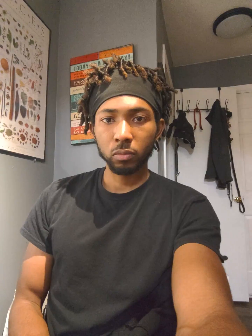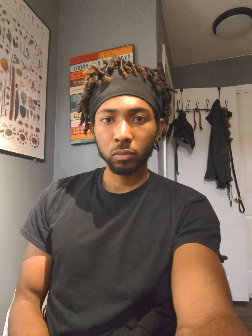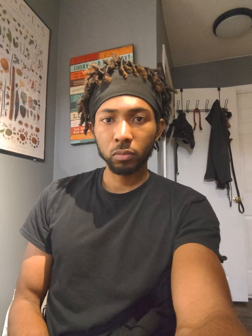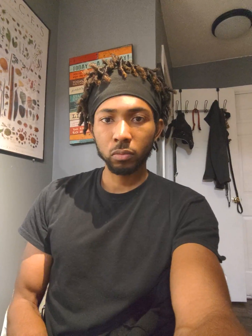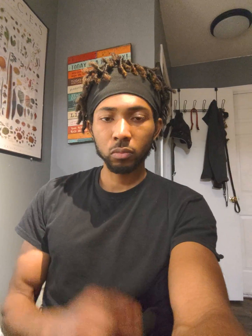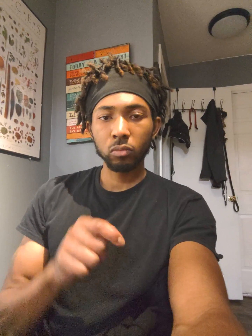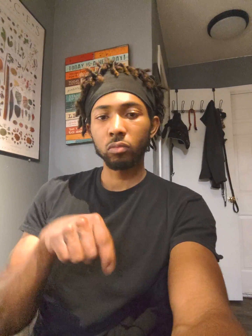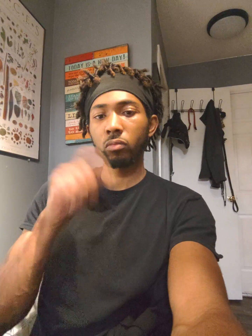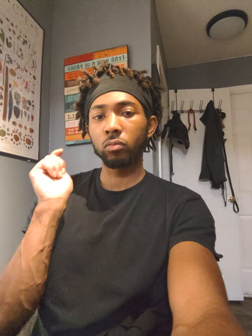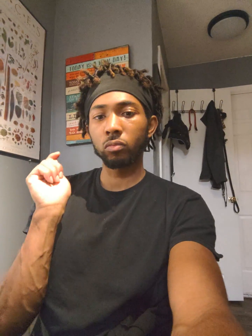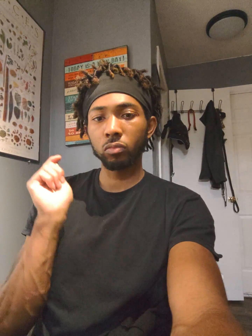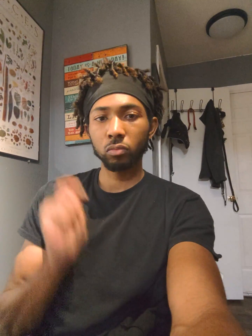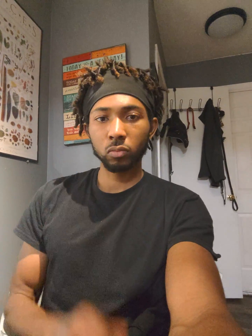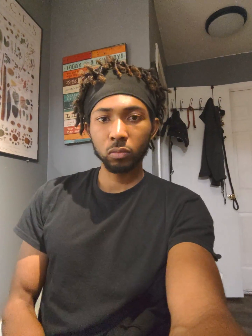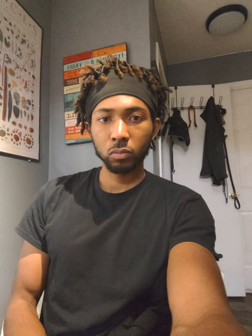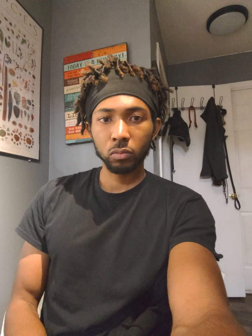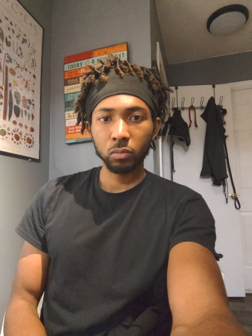rip